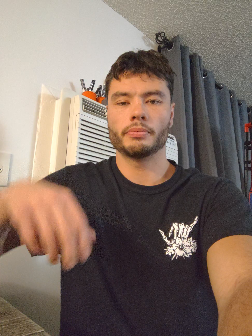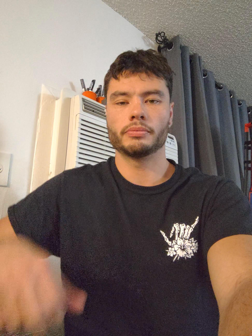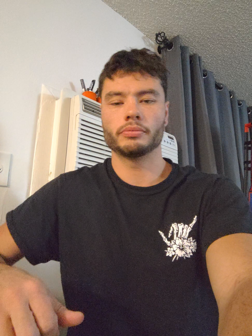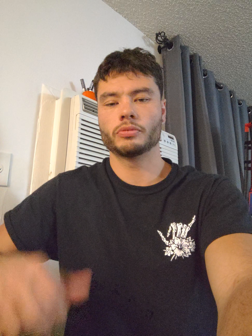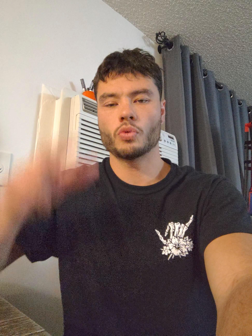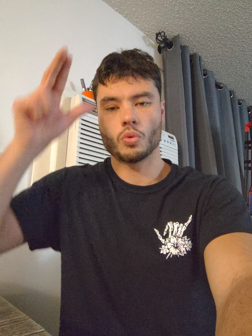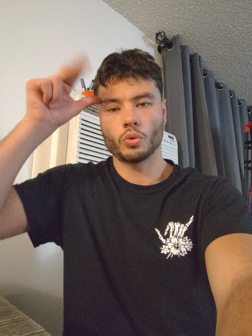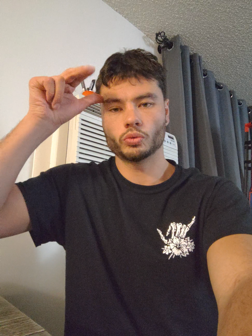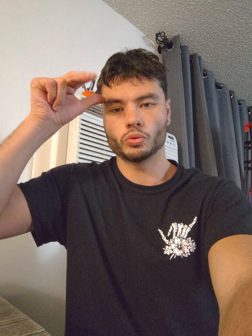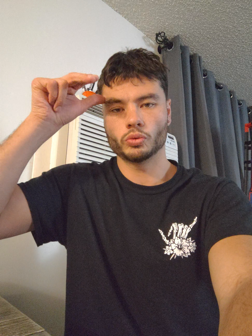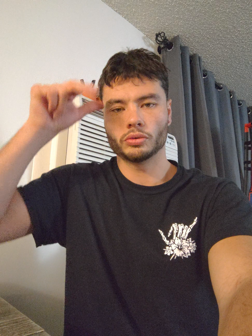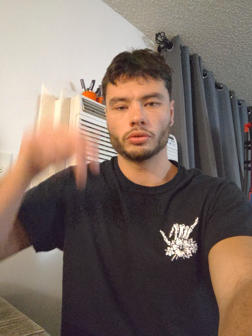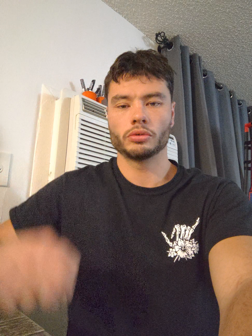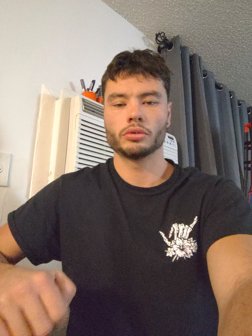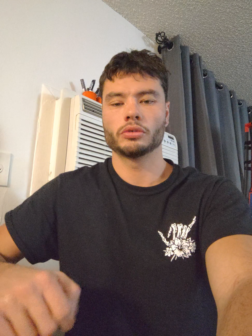horse